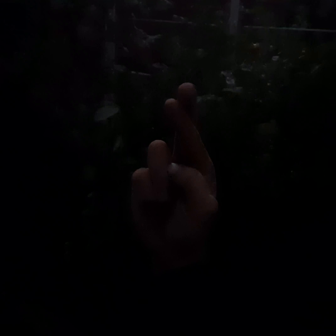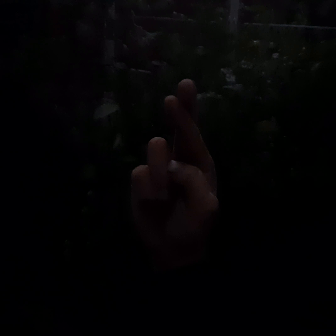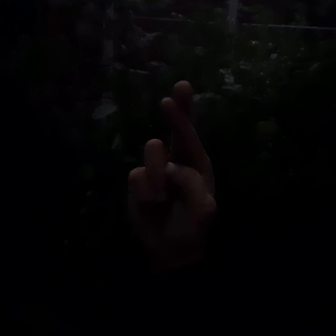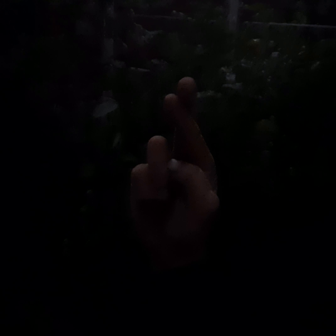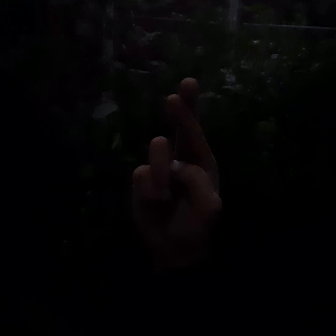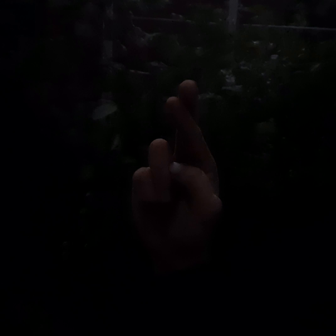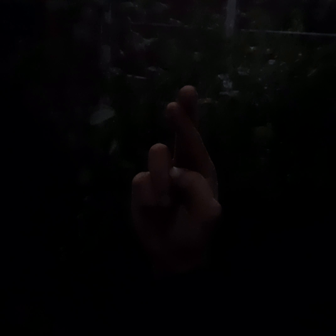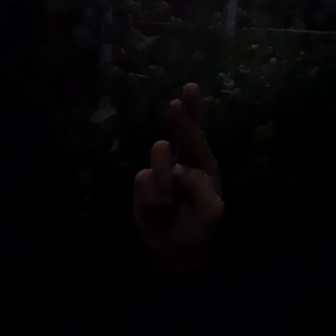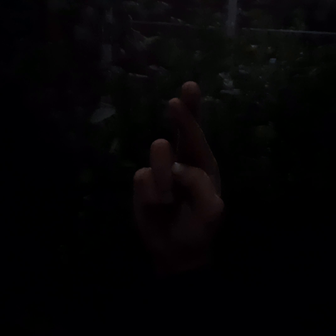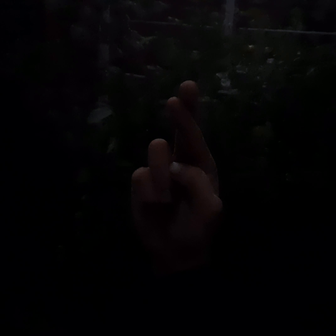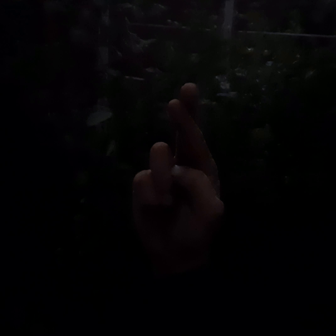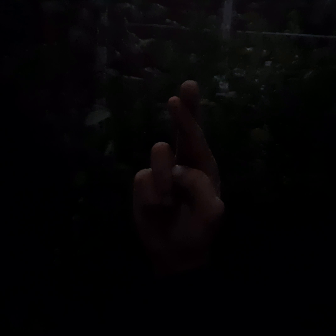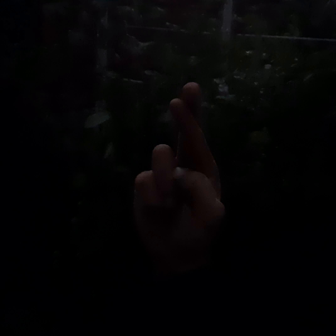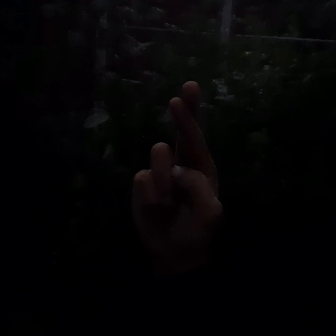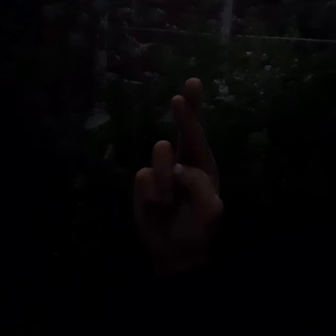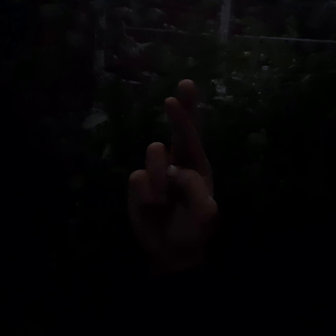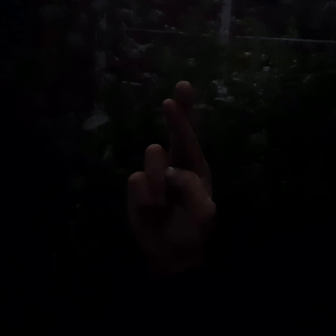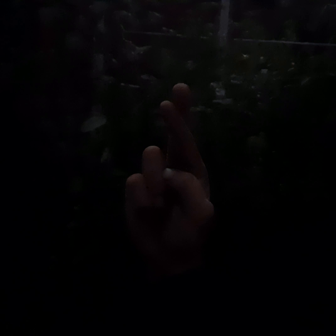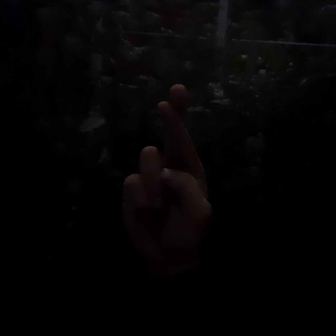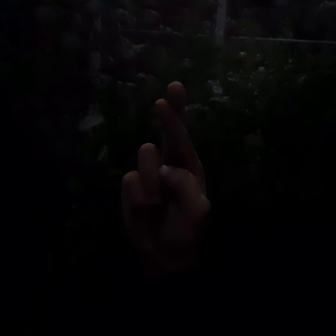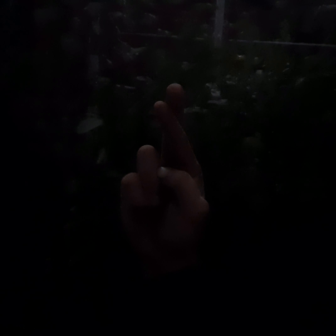Я